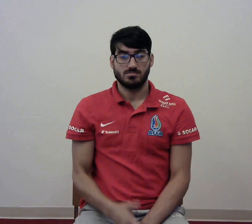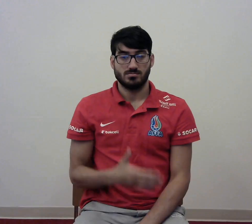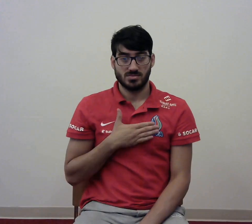mən